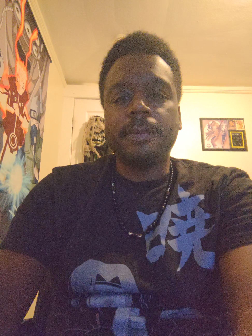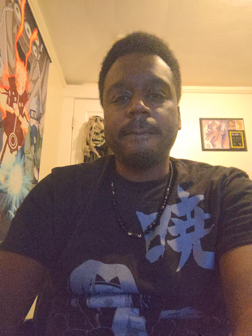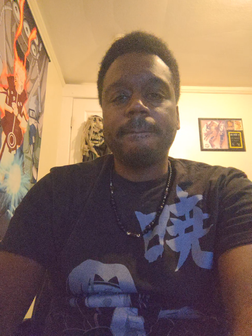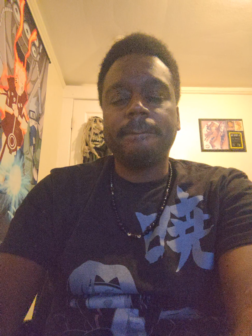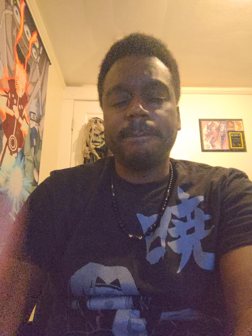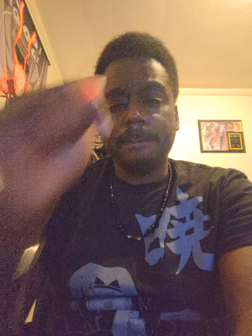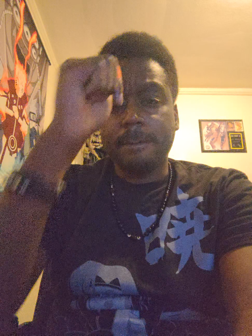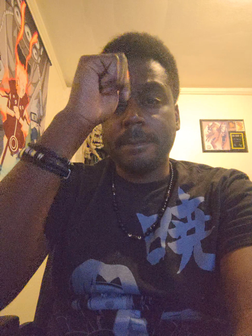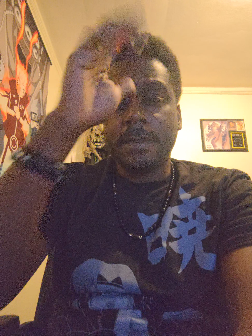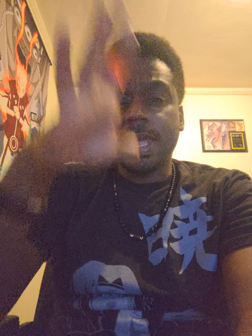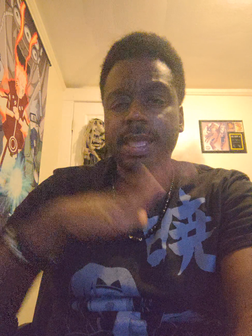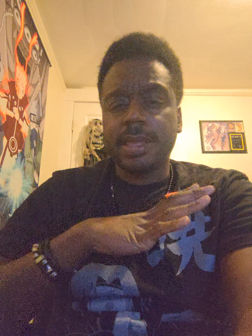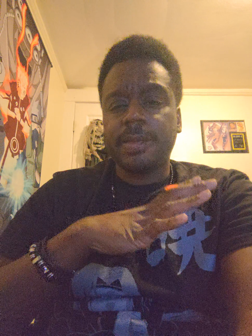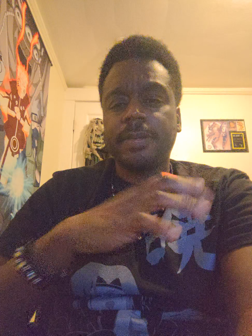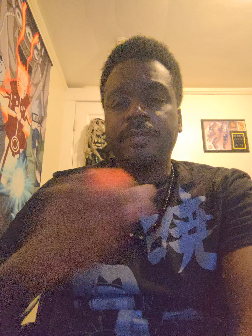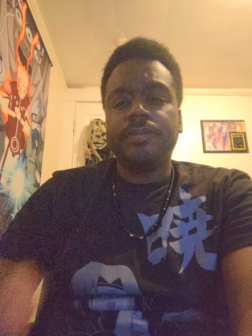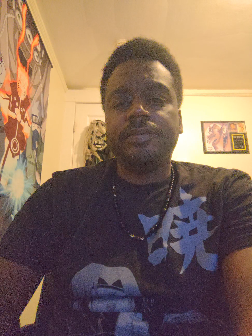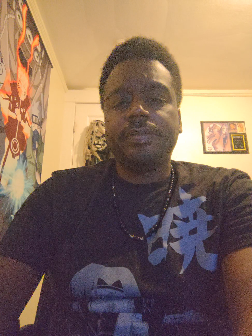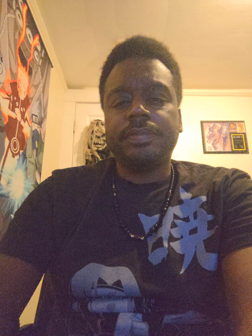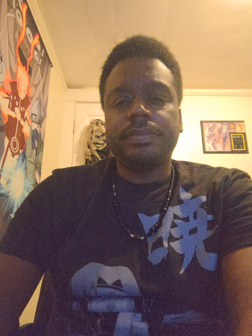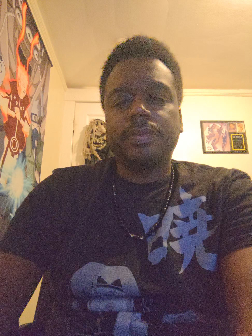man